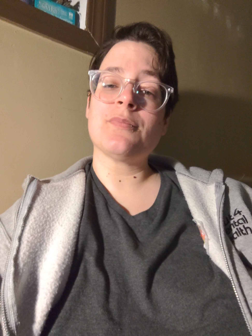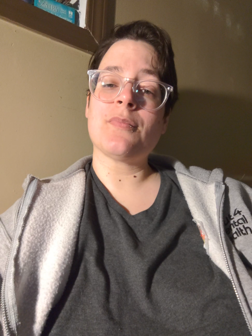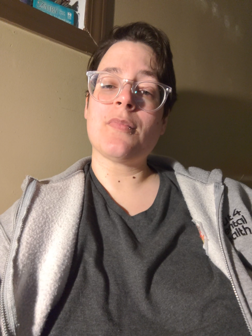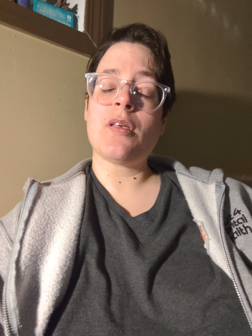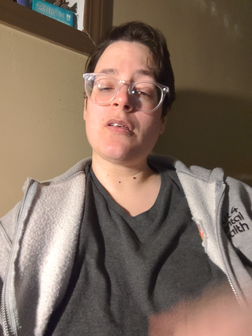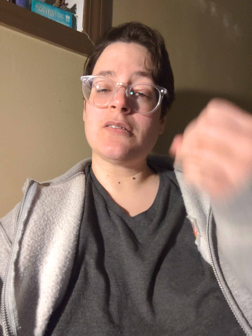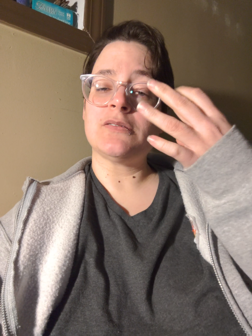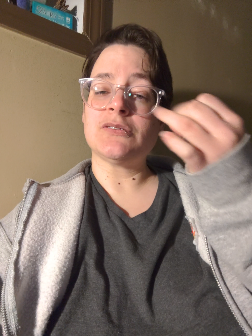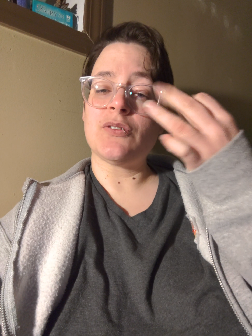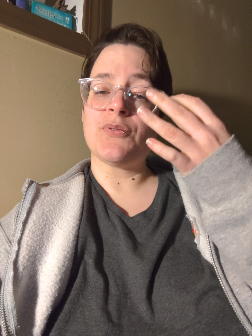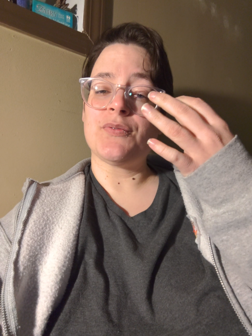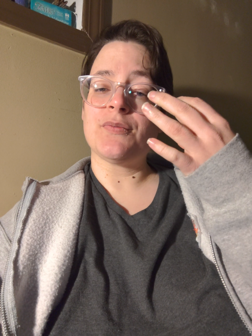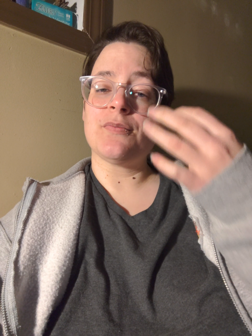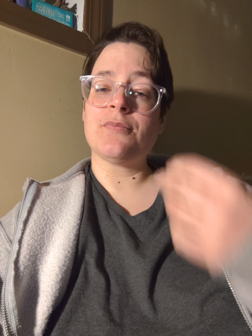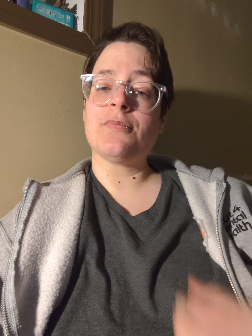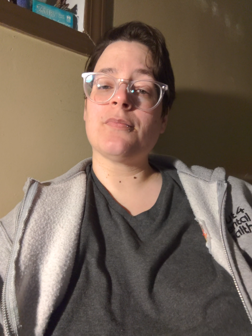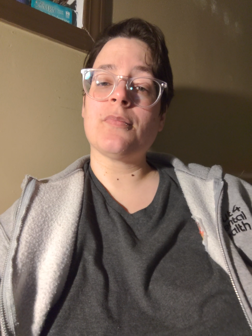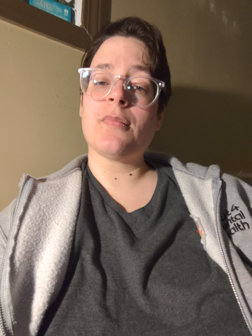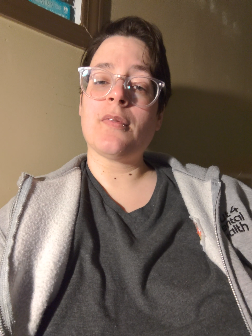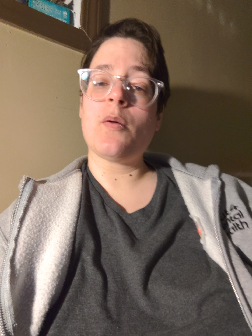shower